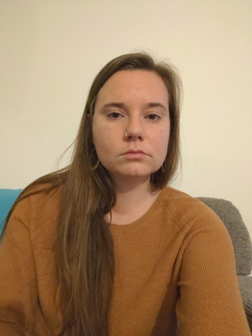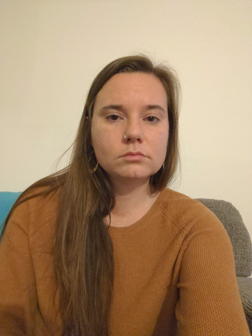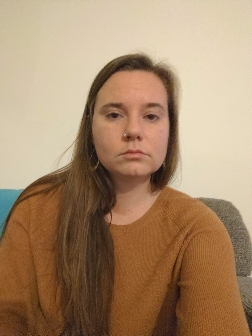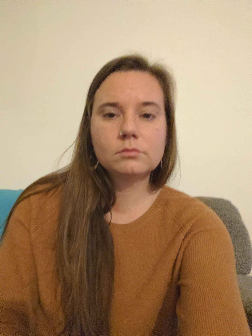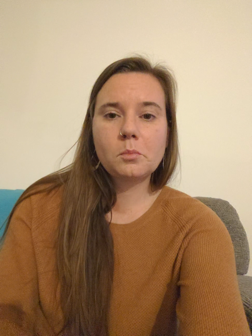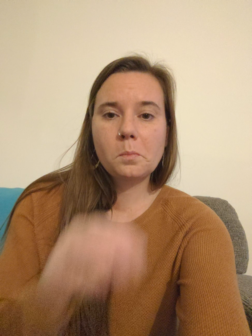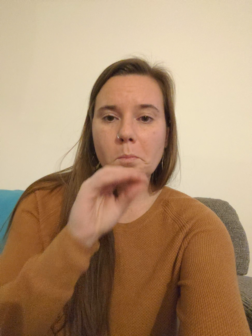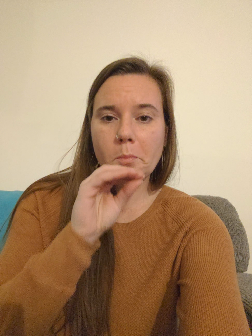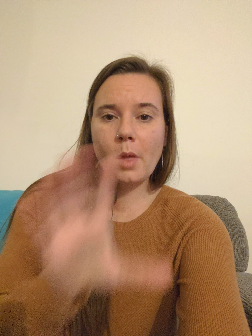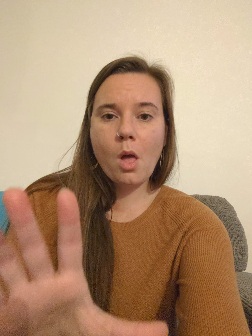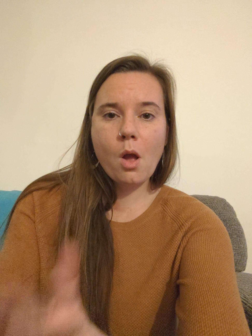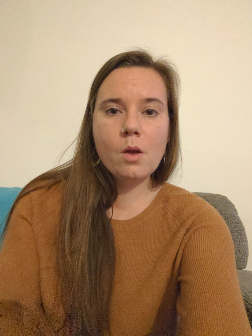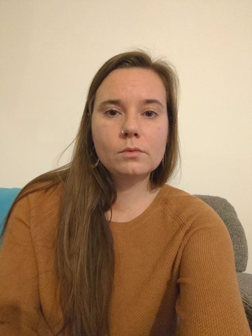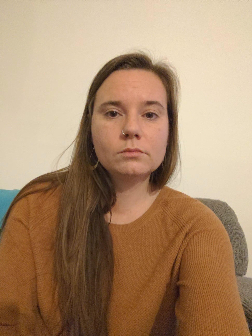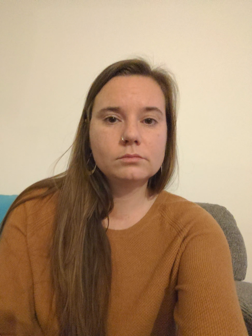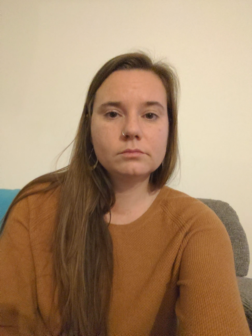blow